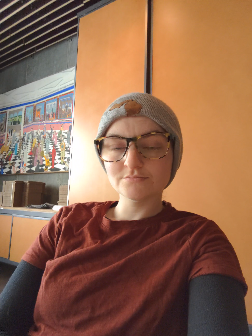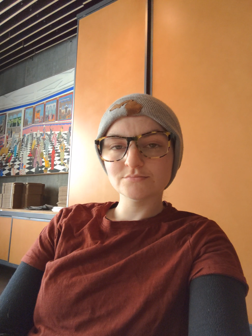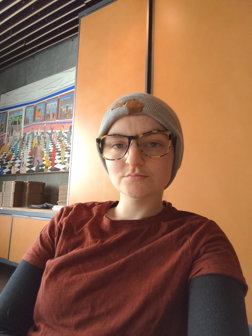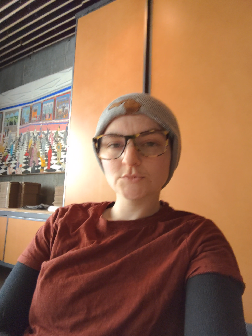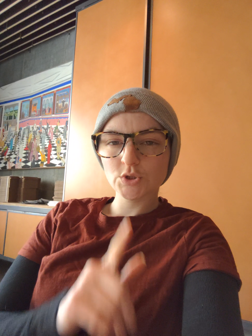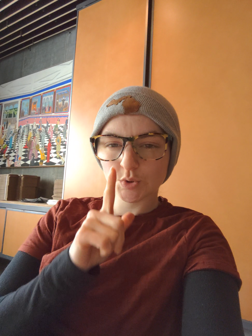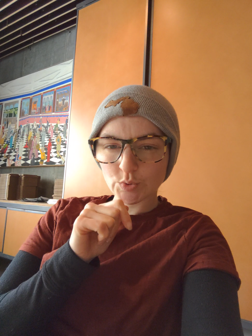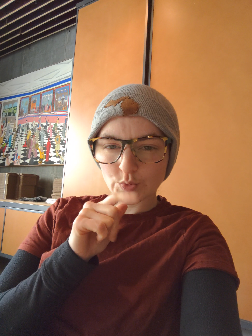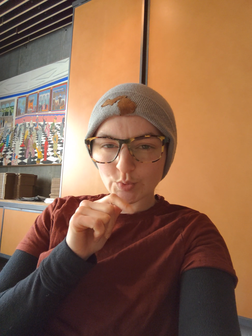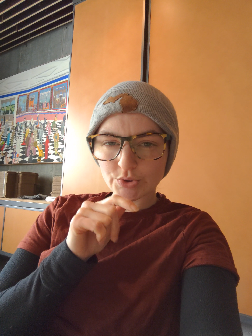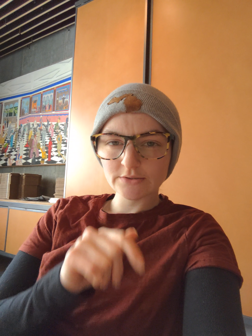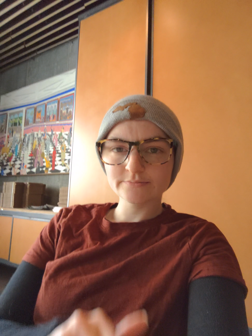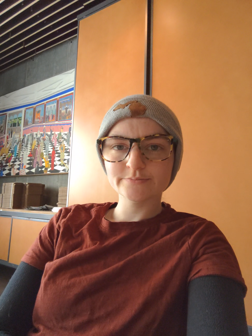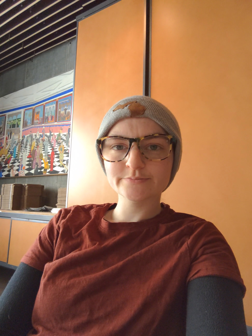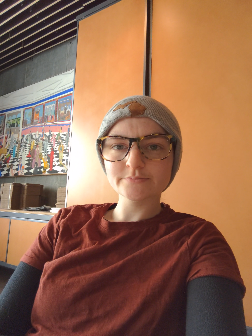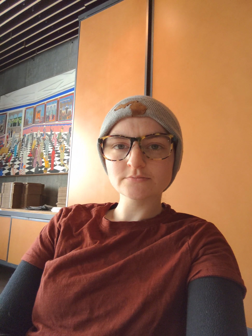who